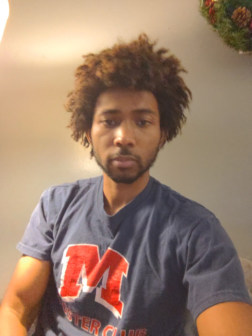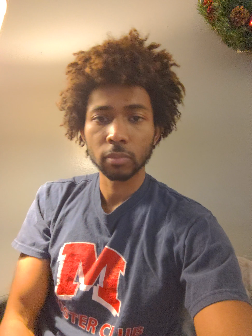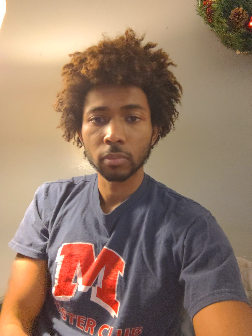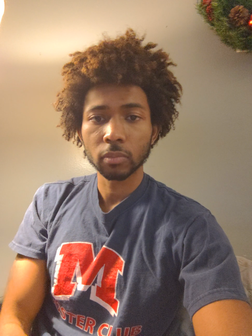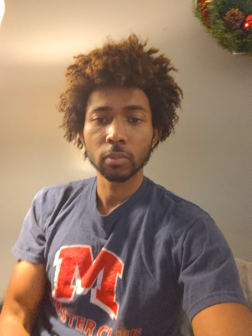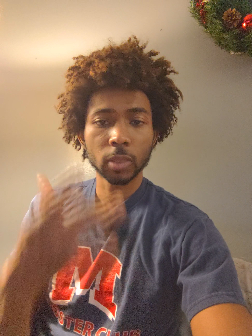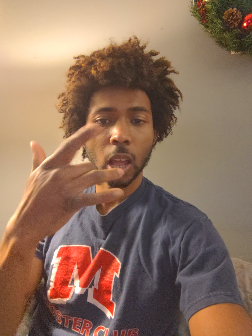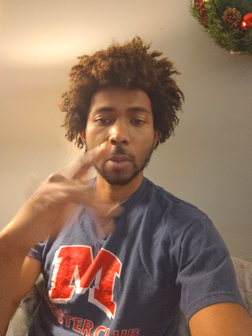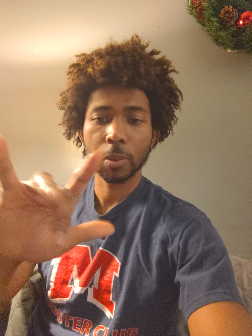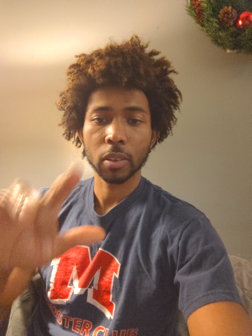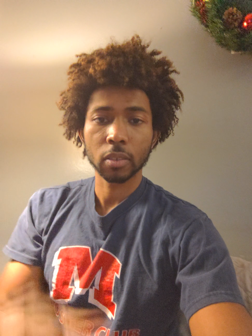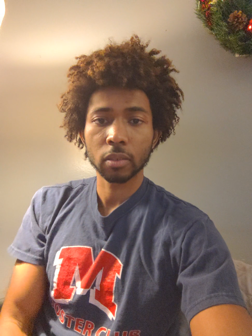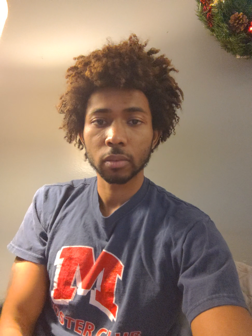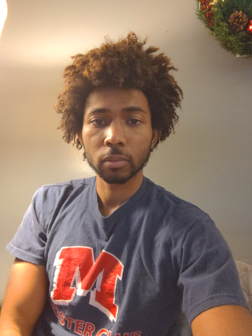empty